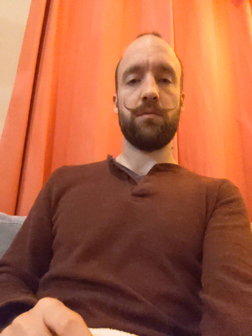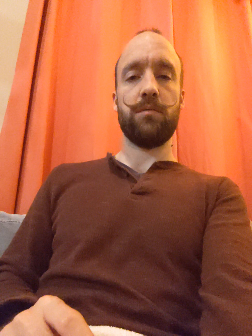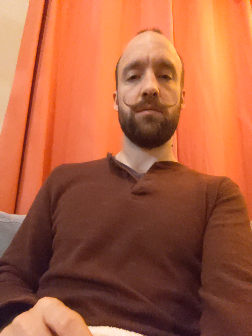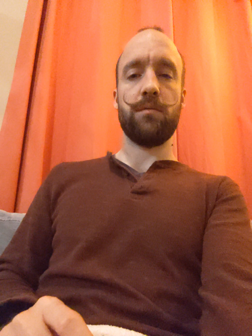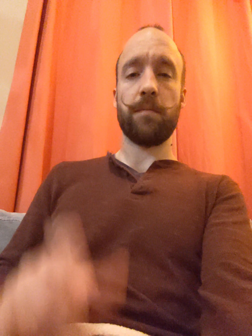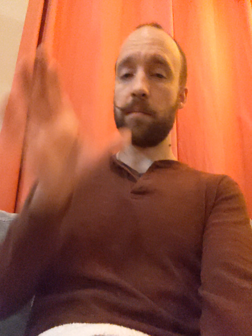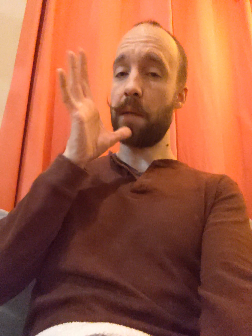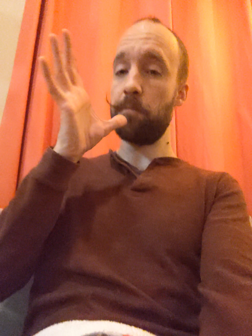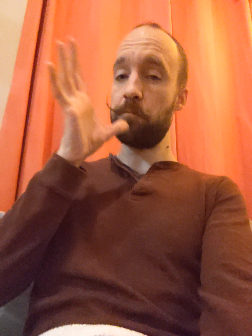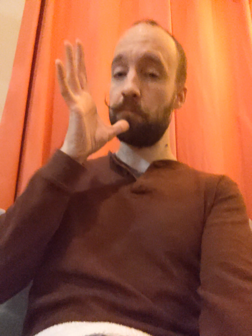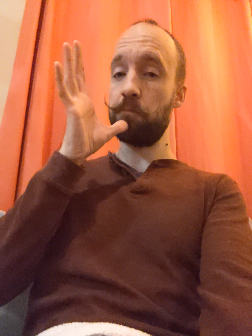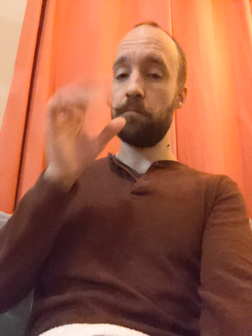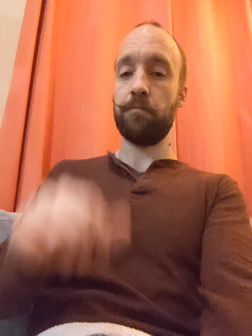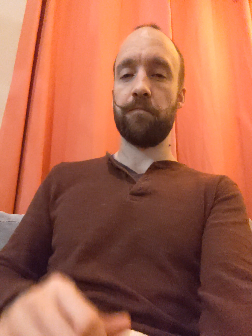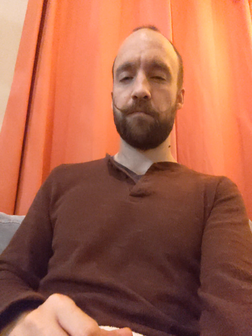mom